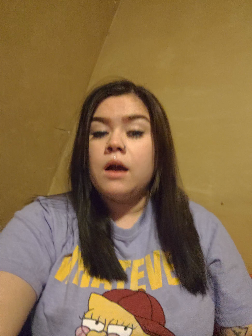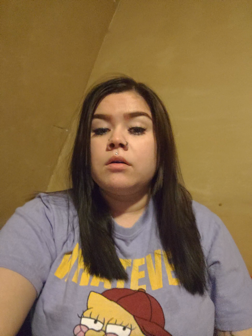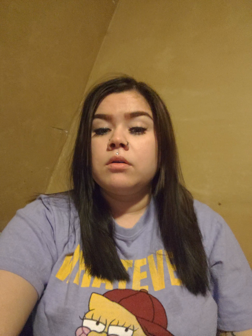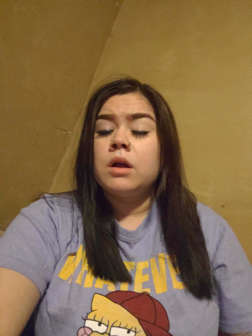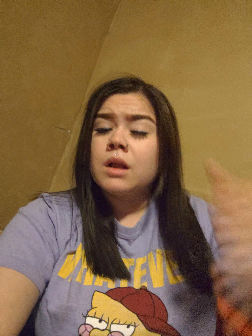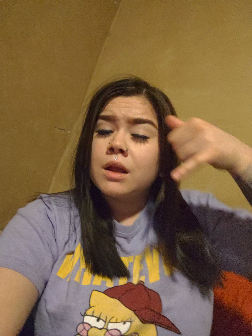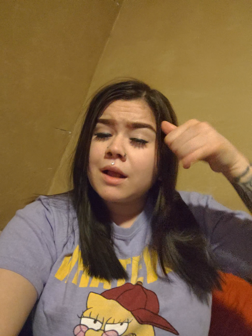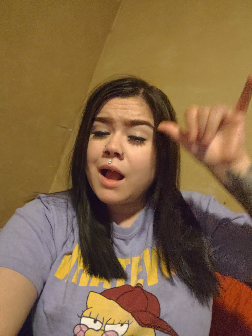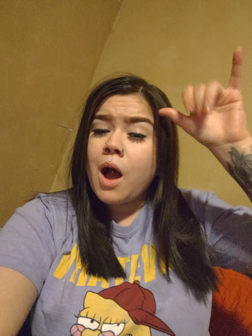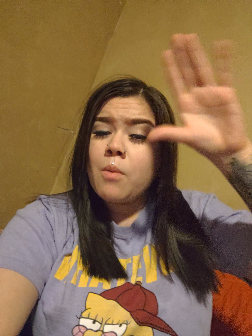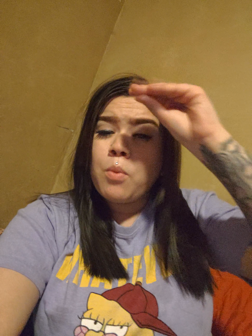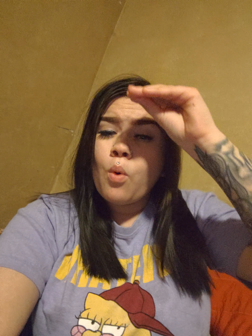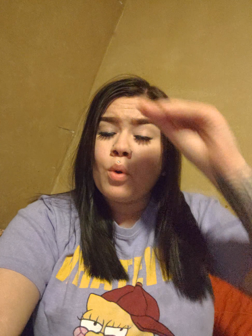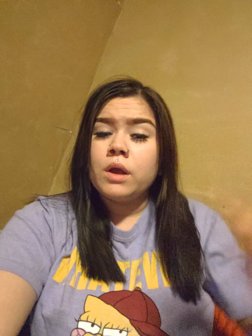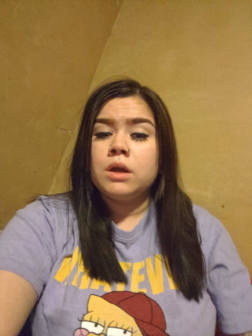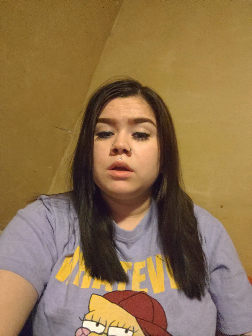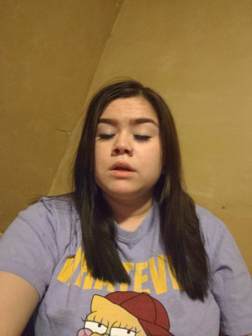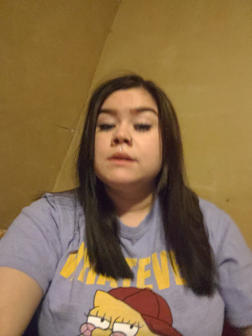cowboy